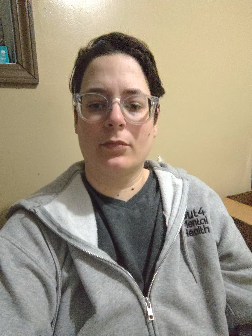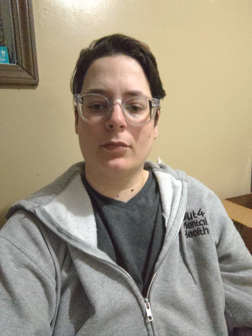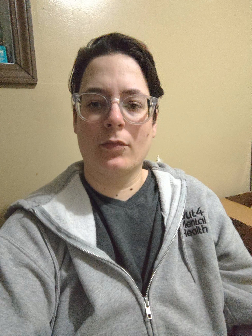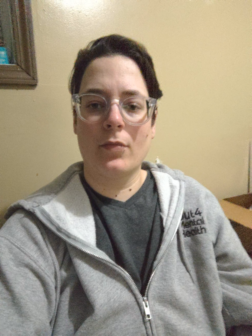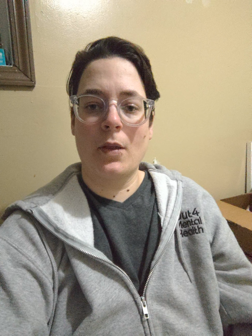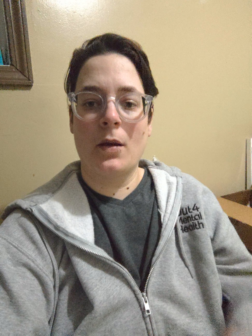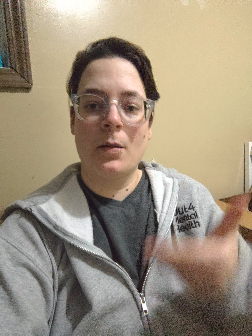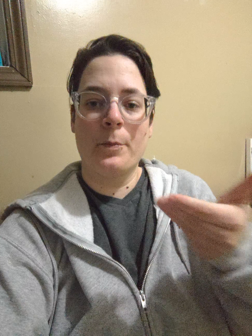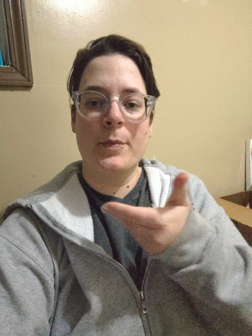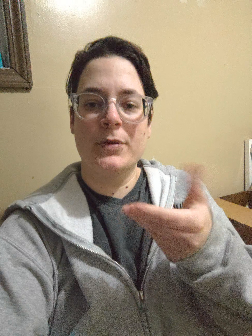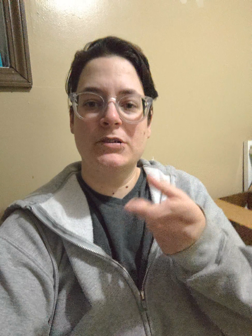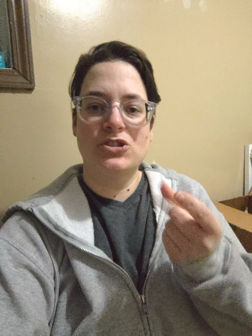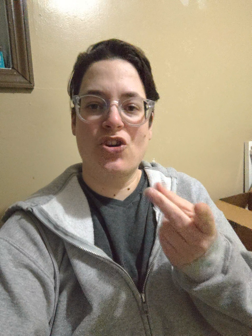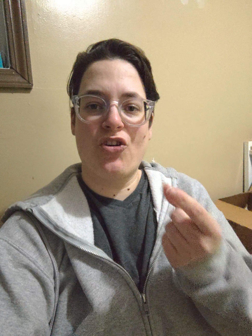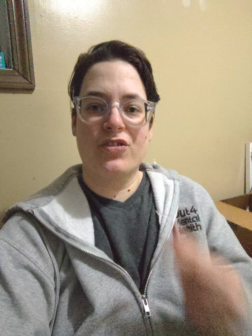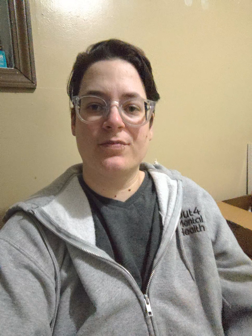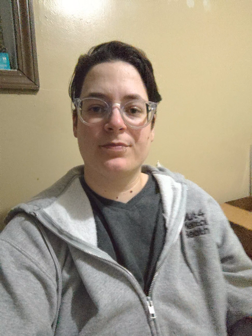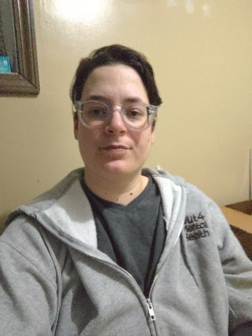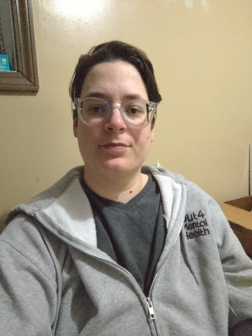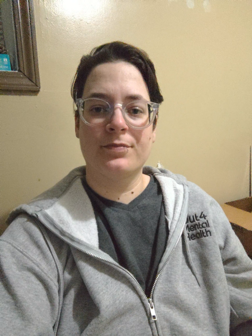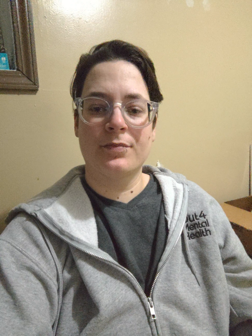puppy